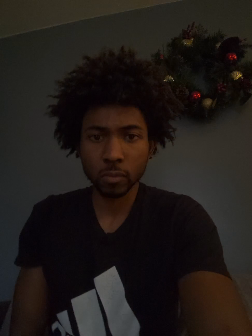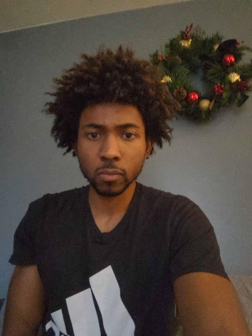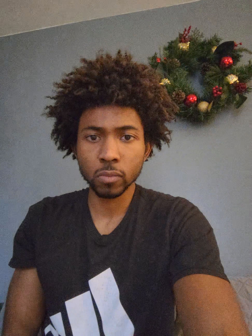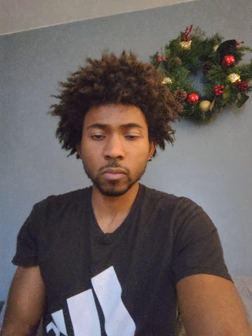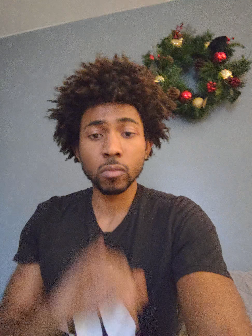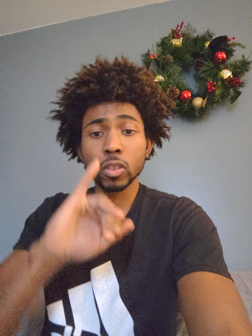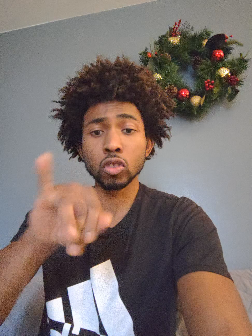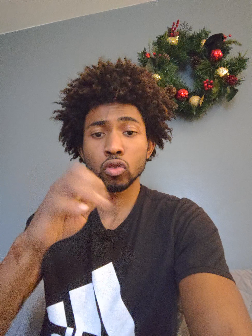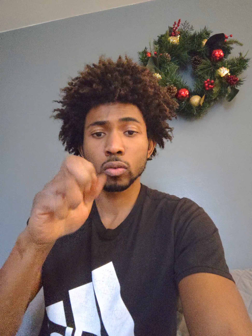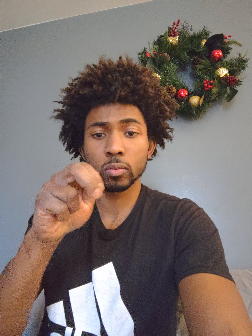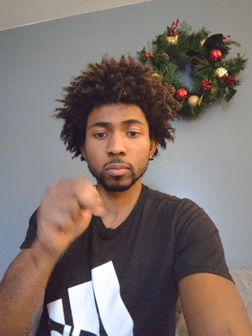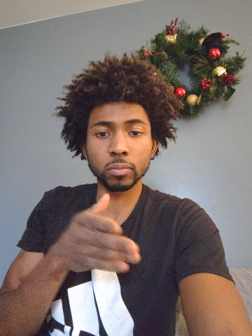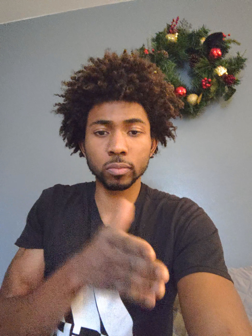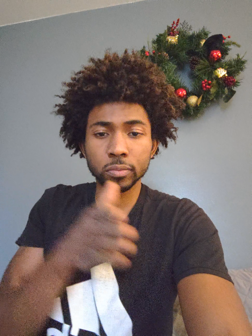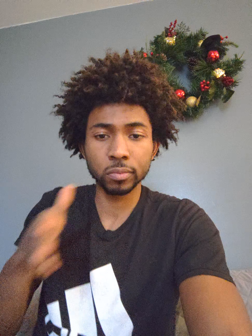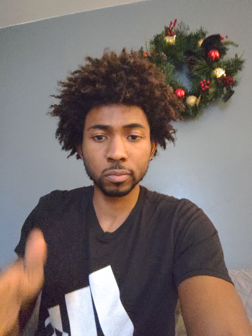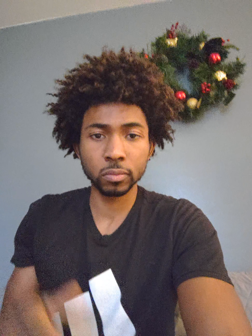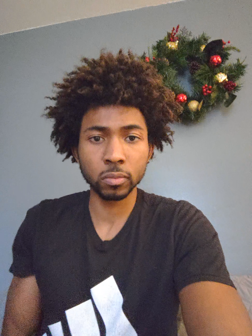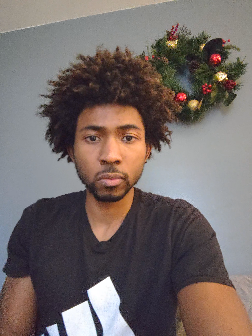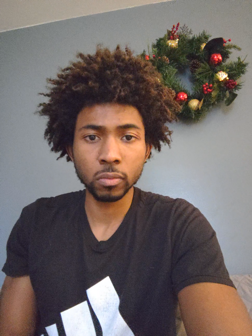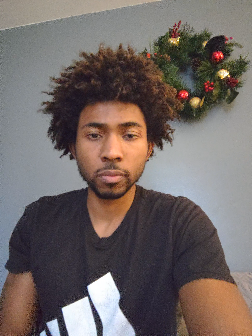jeans